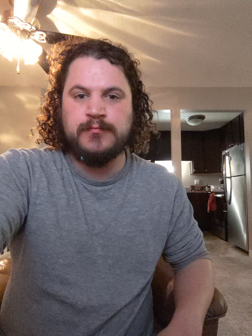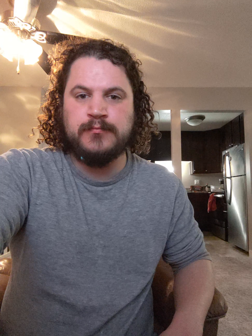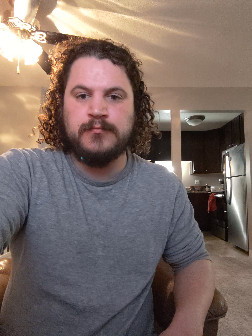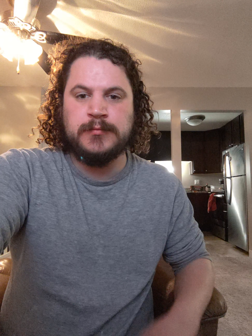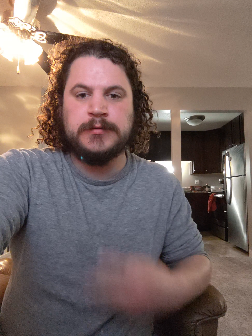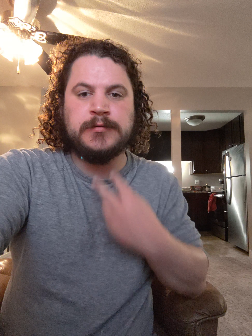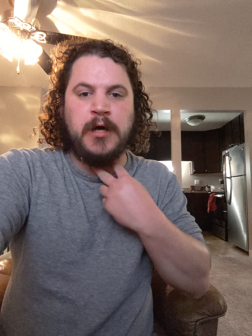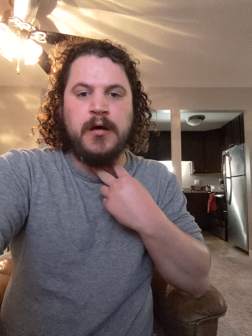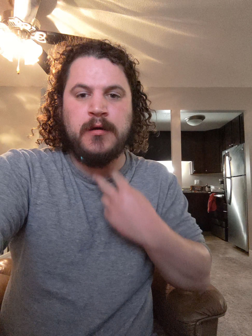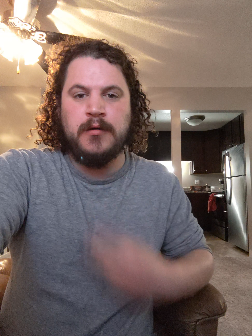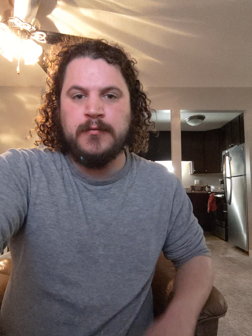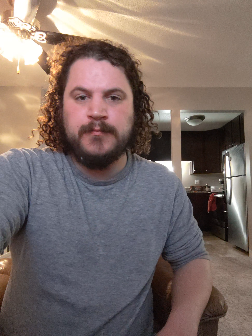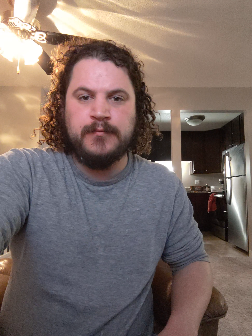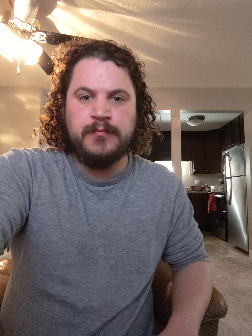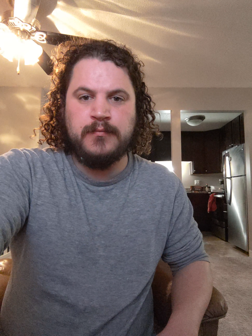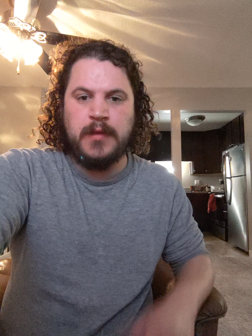stuck